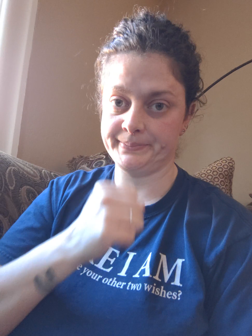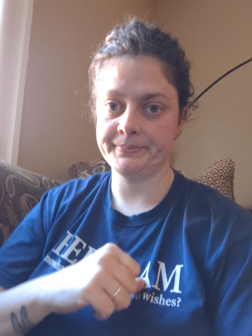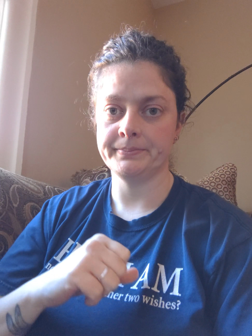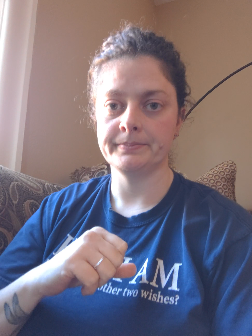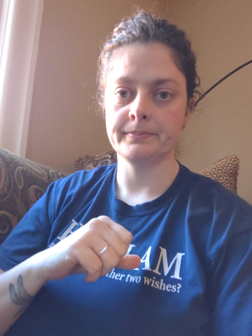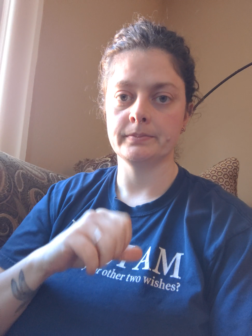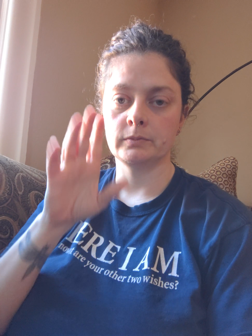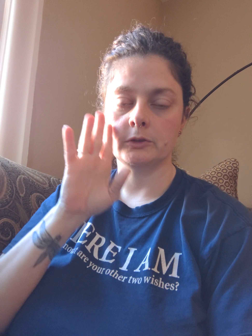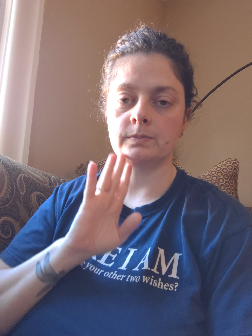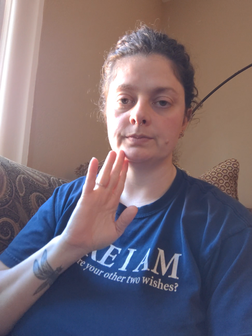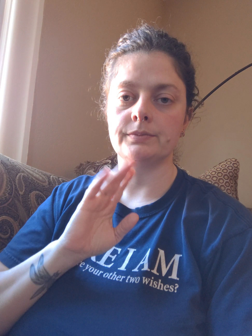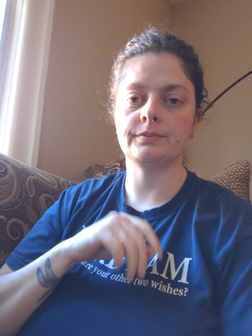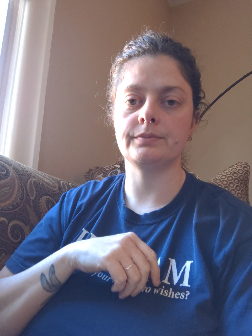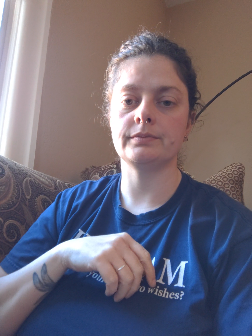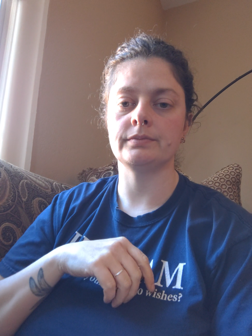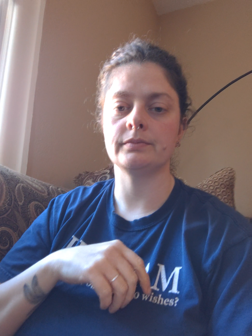brown